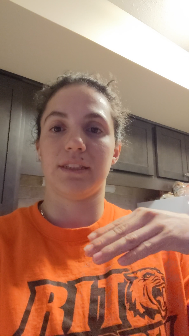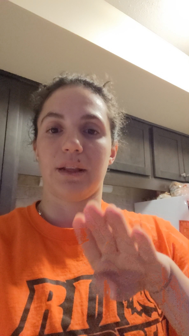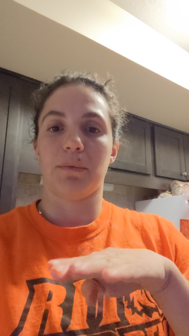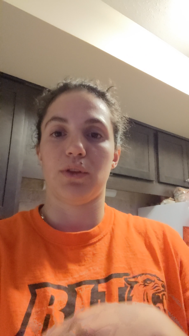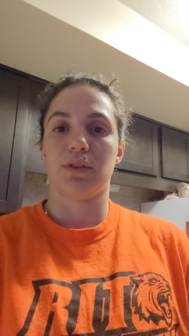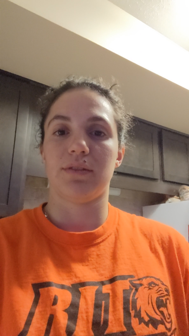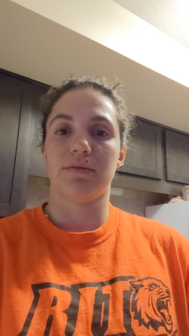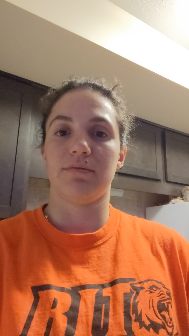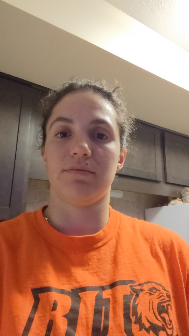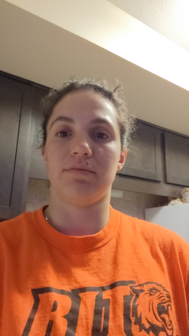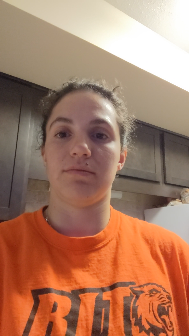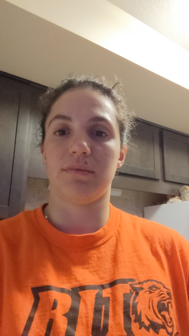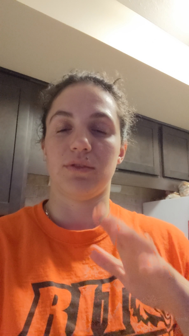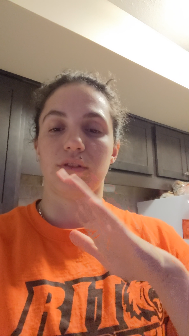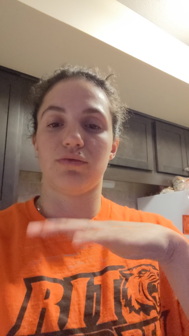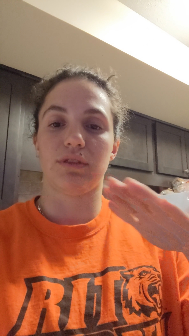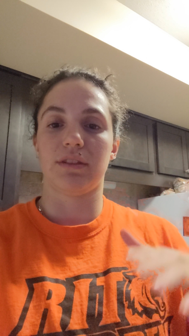children